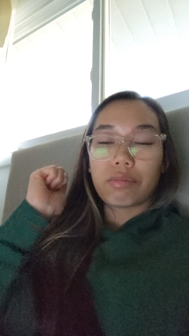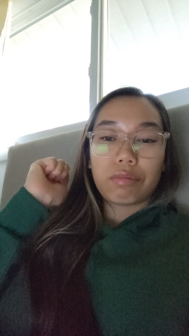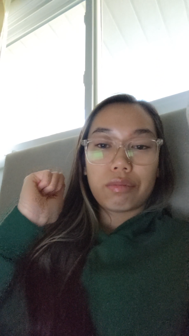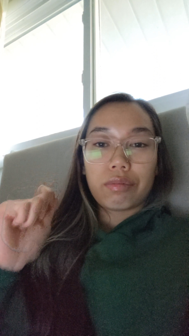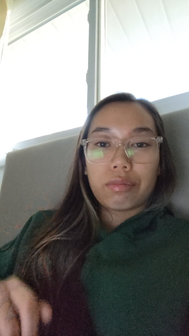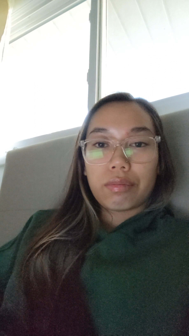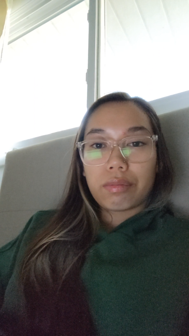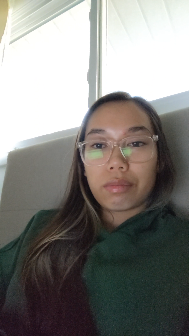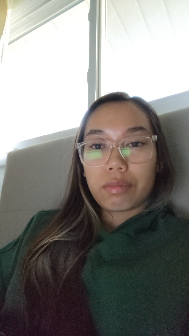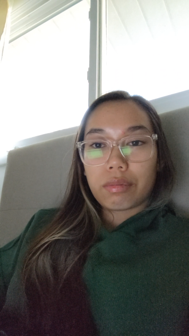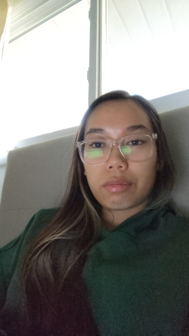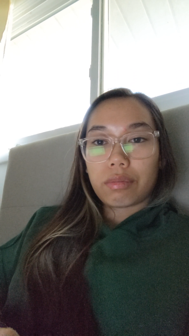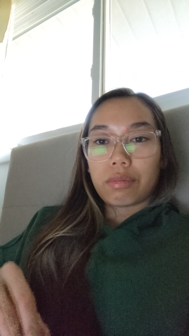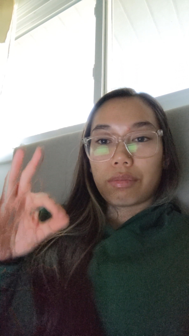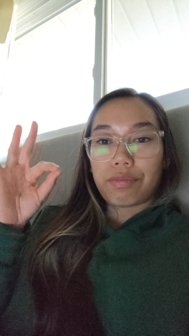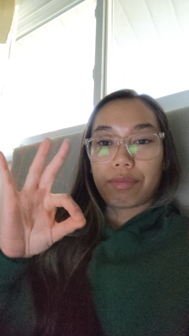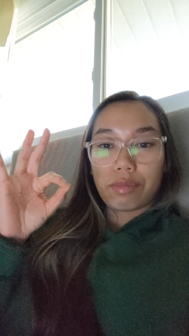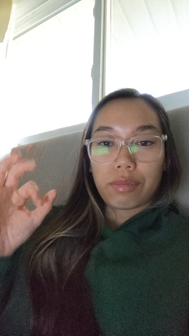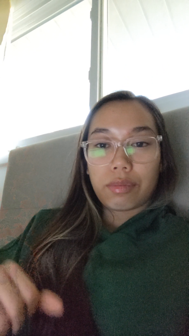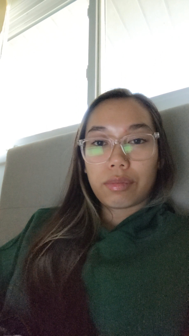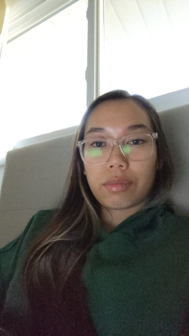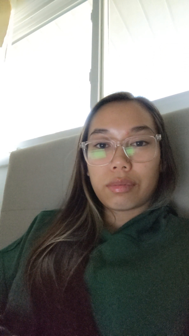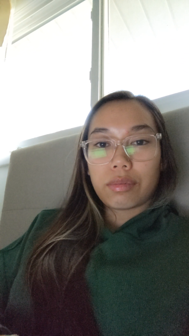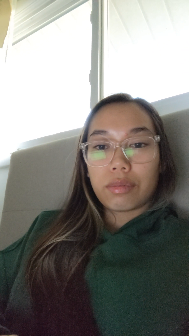fit